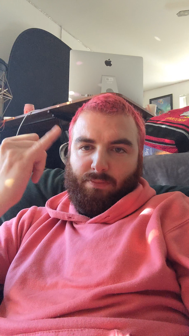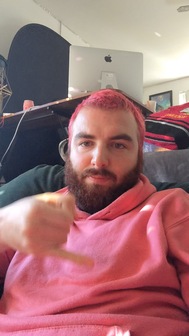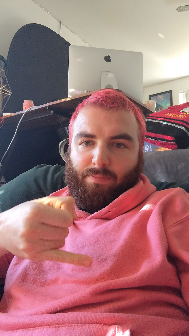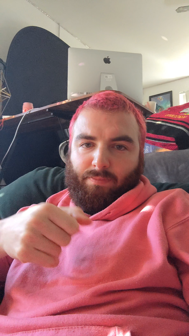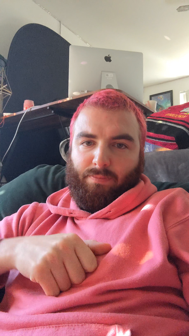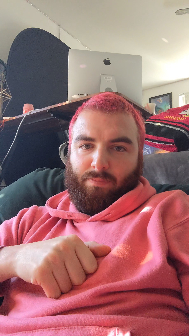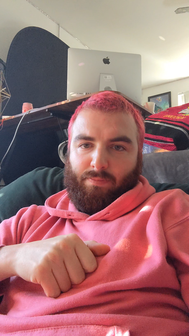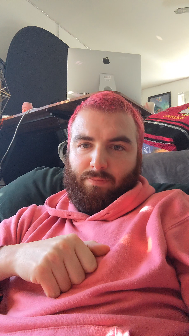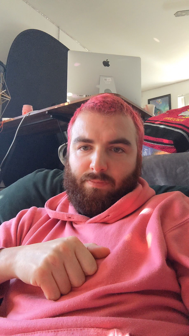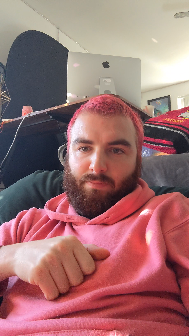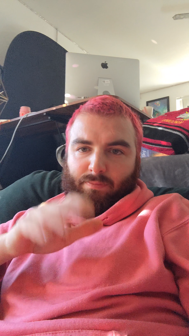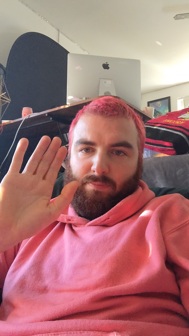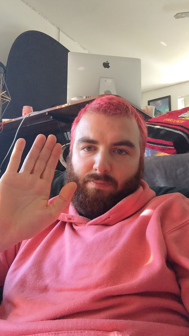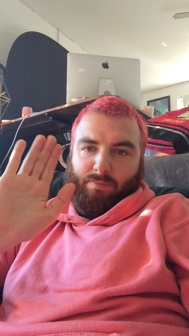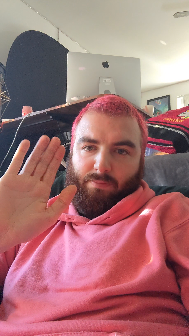hi